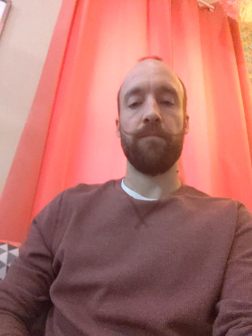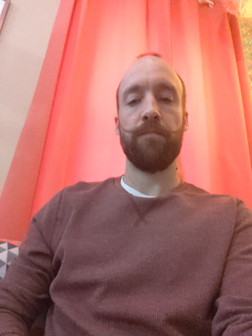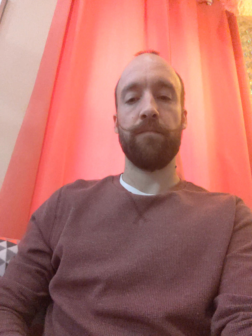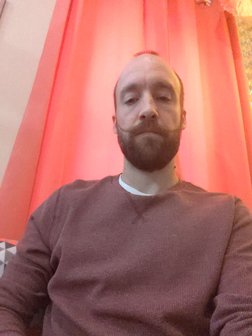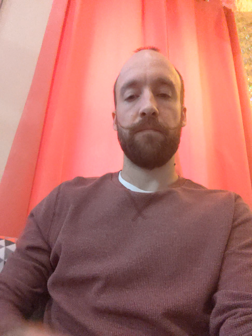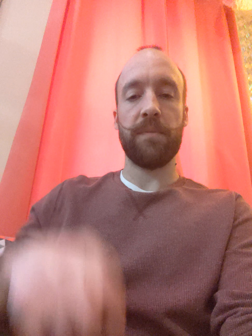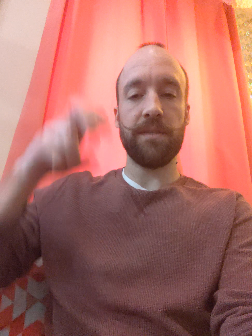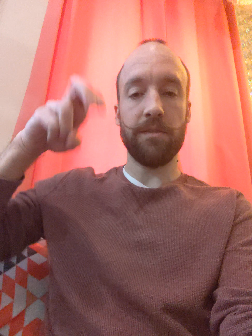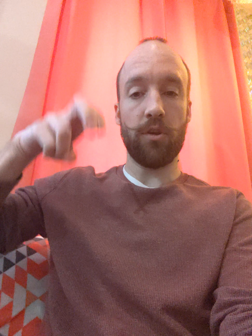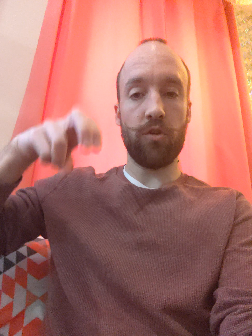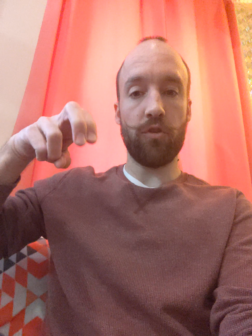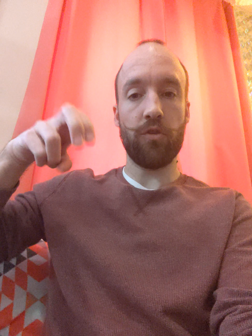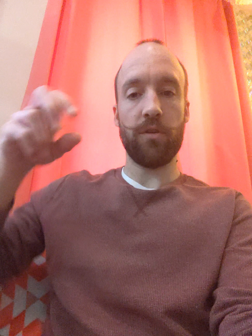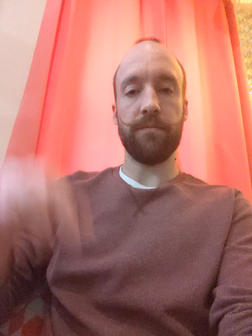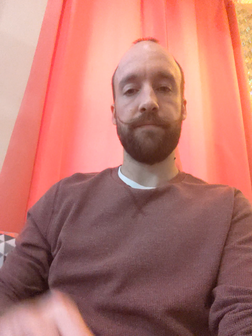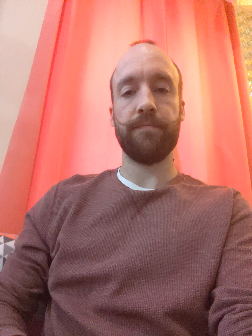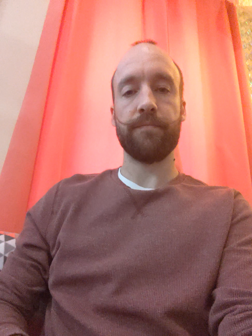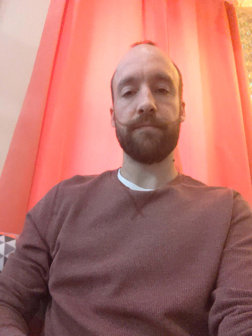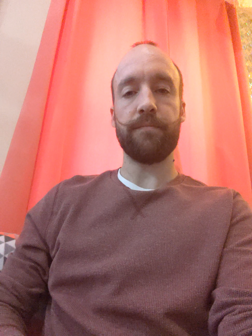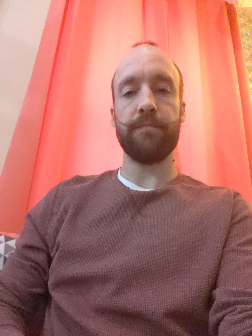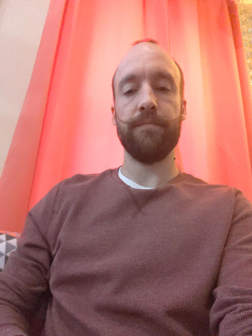chair